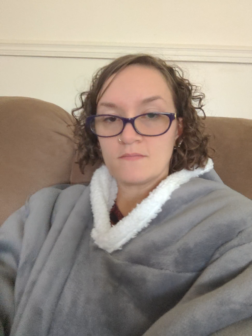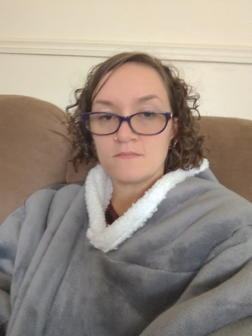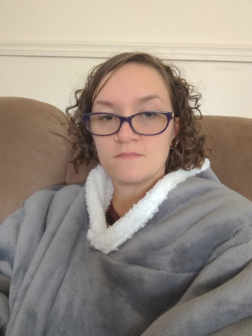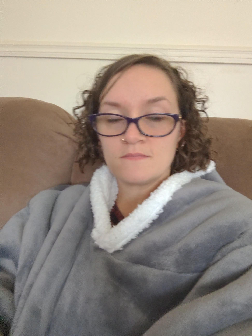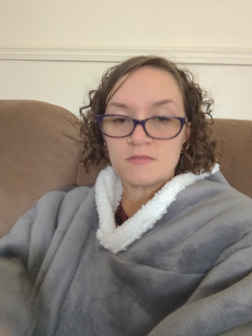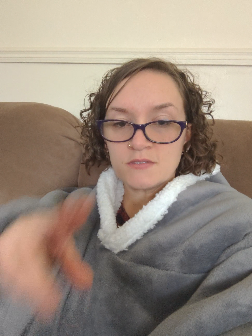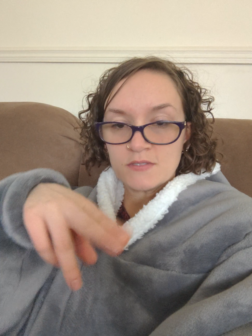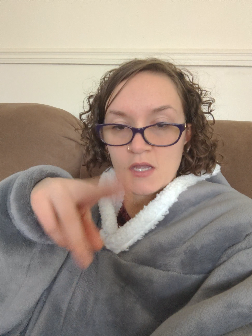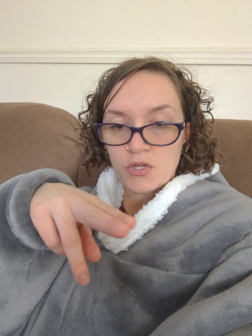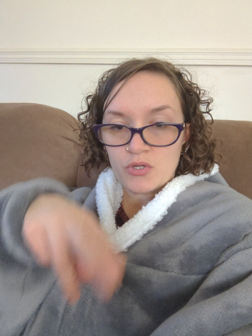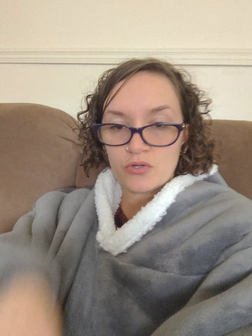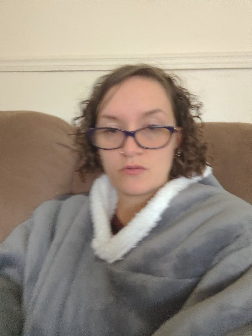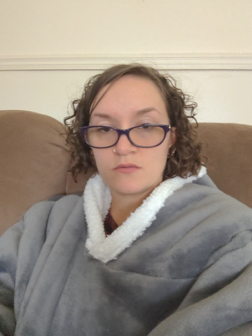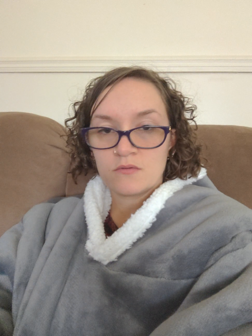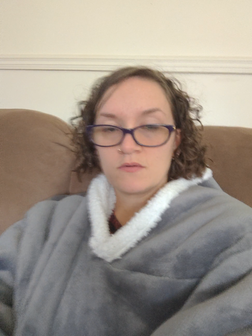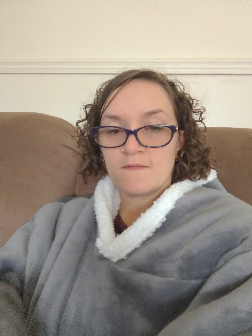chair